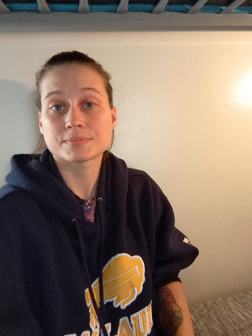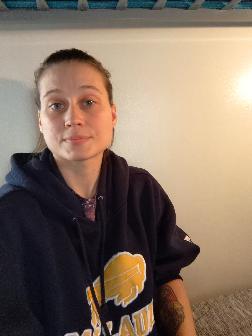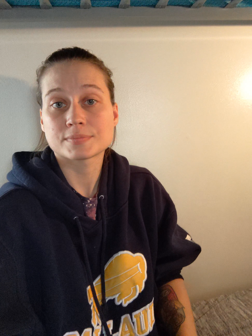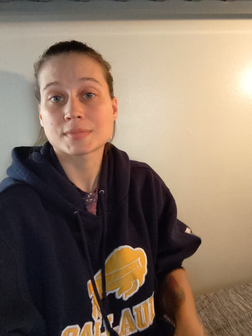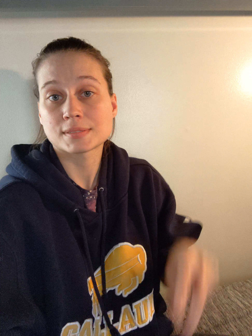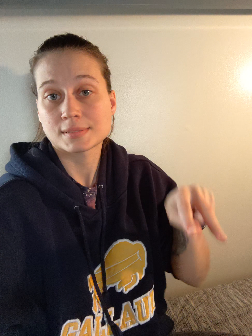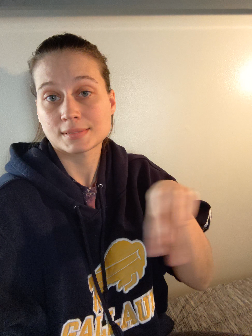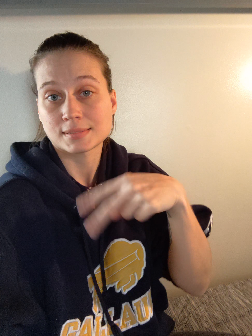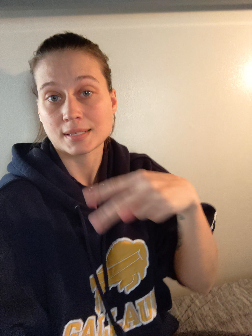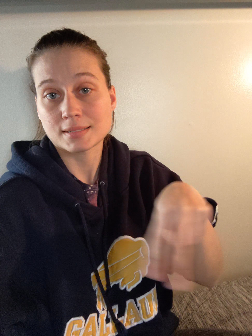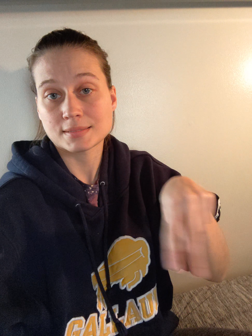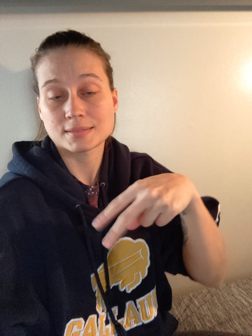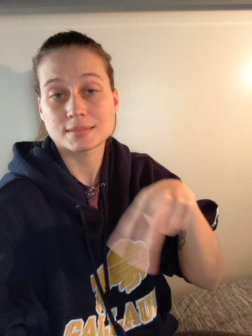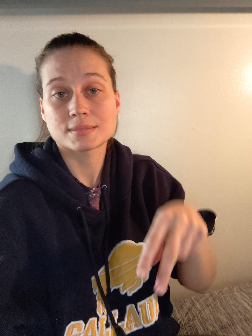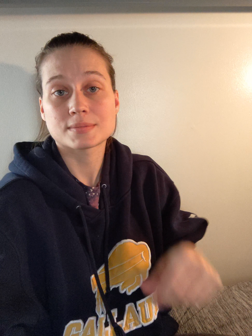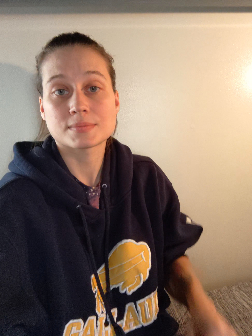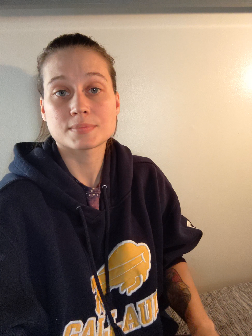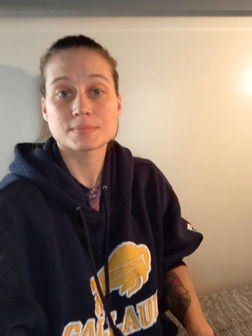dance